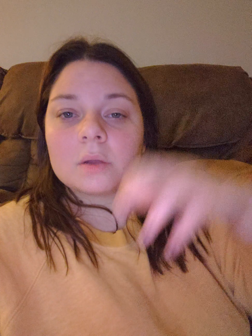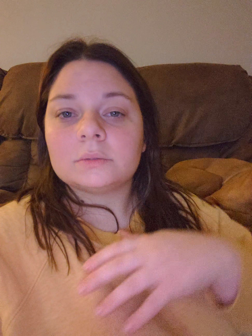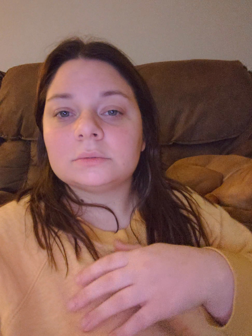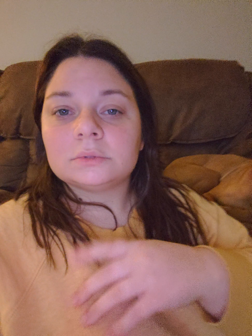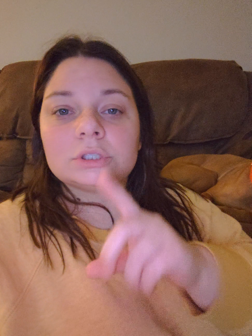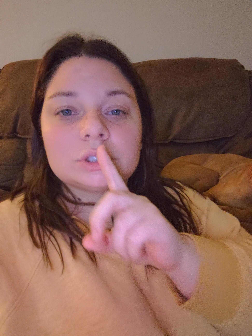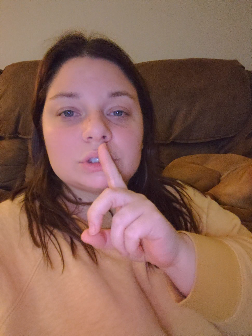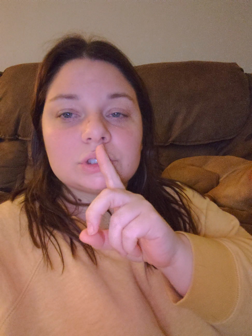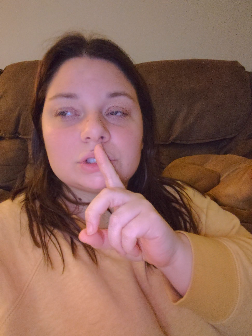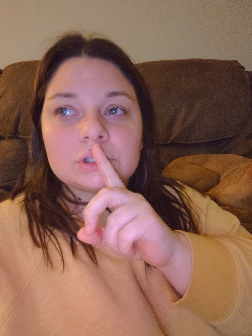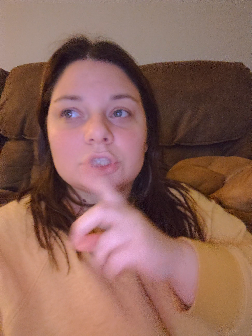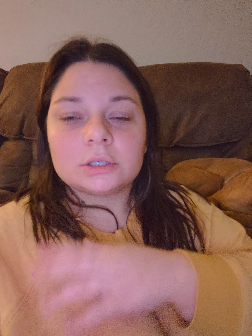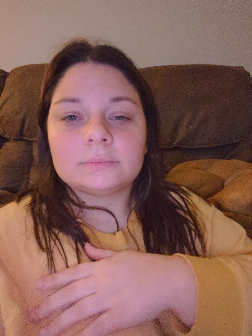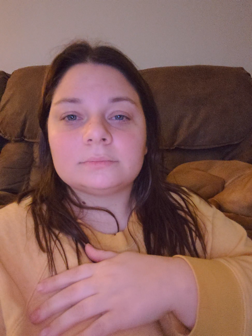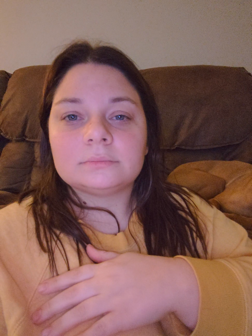shhh